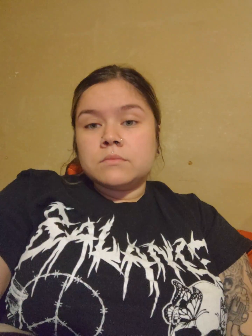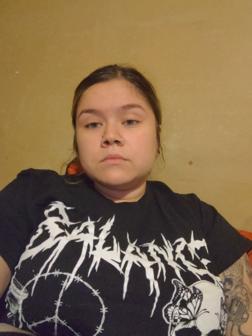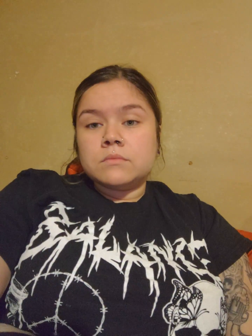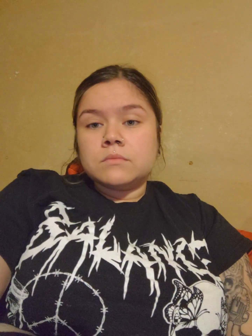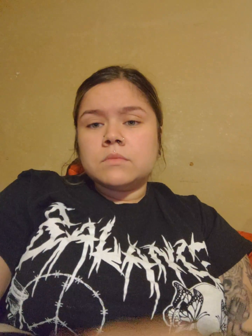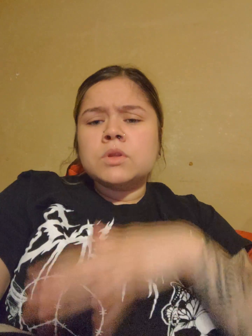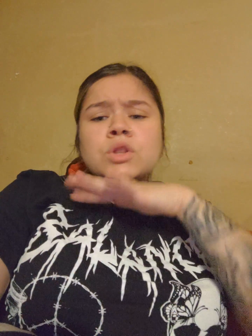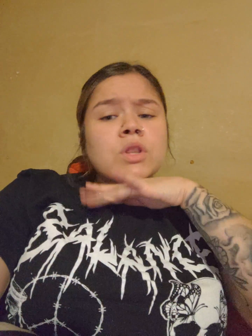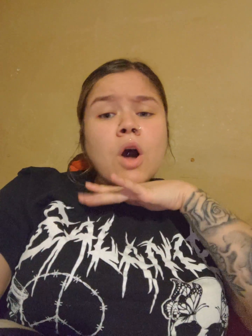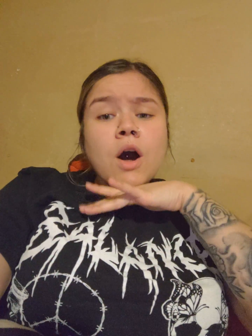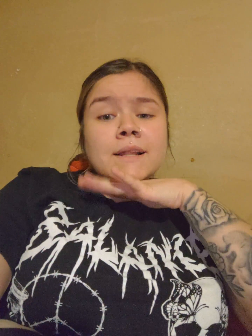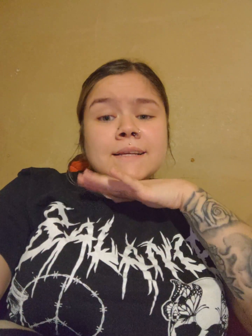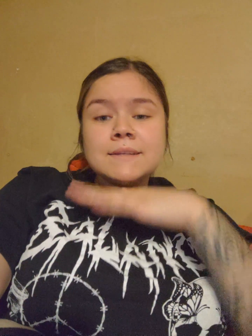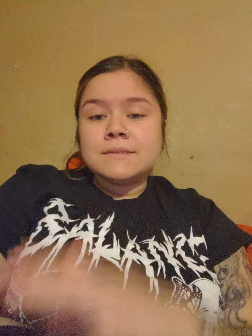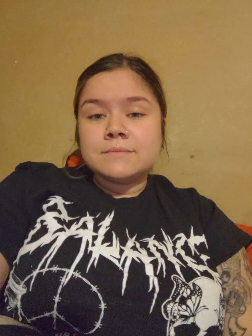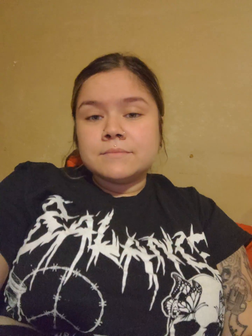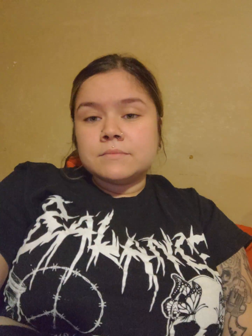naughty